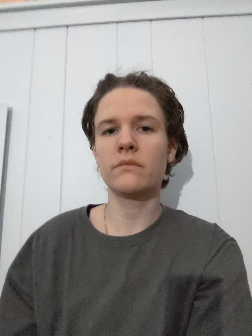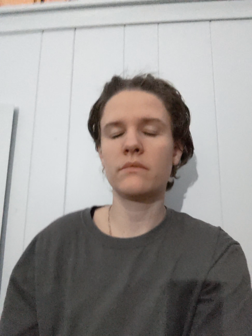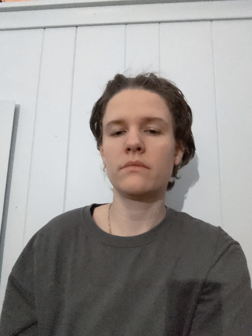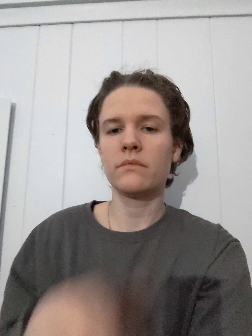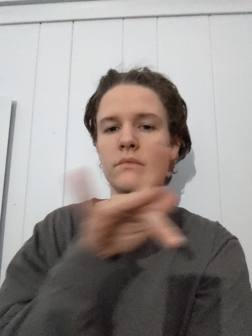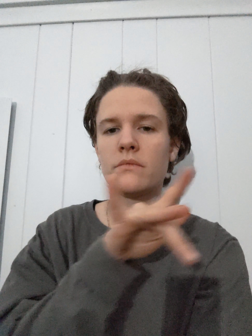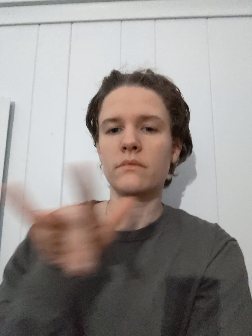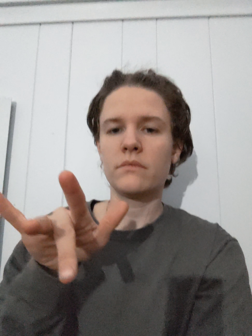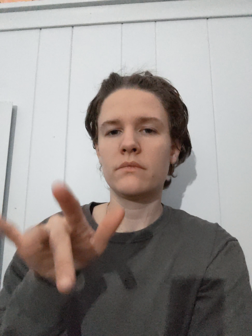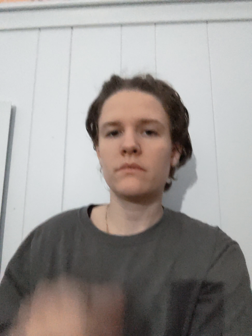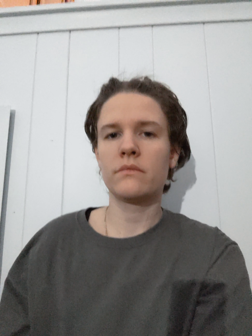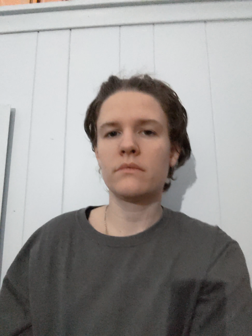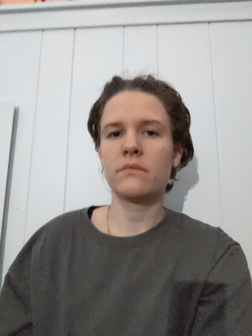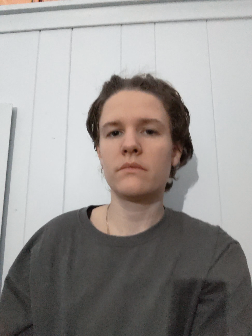empty